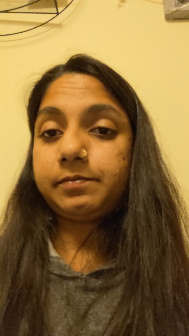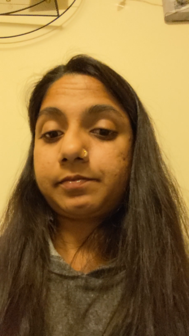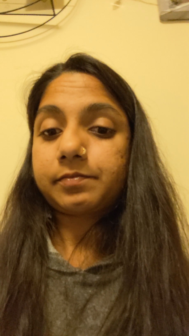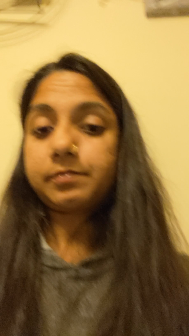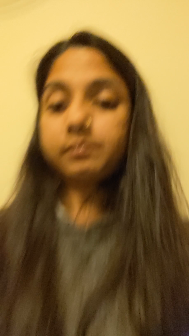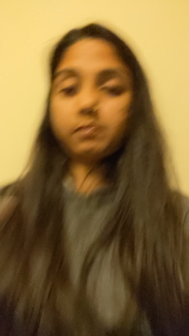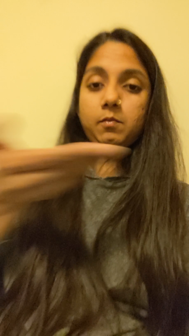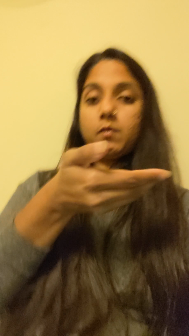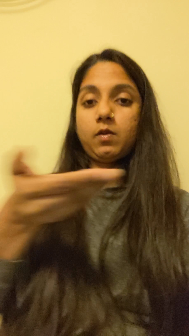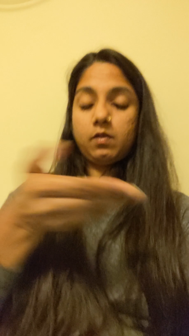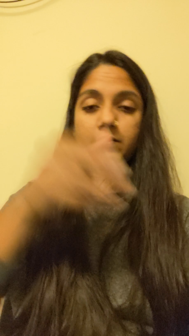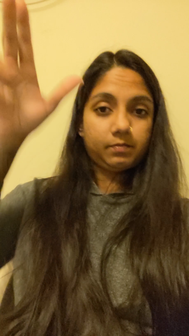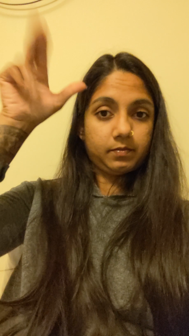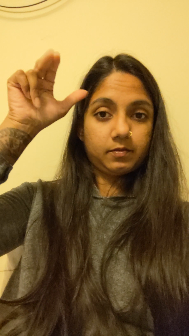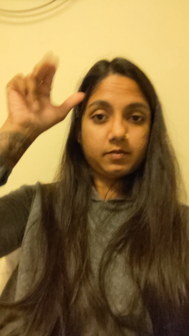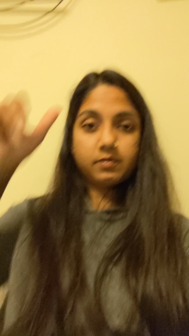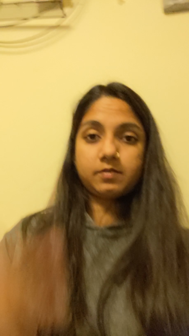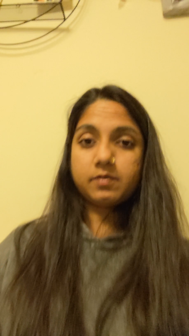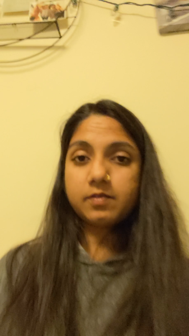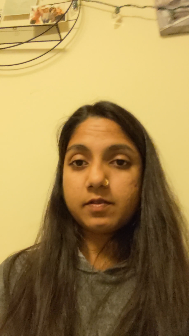pony